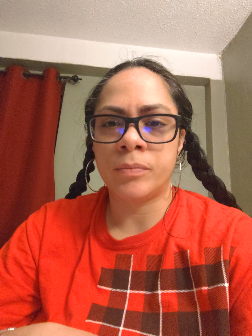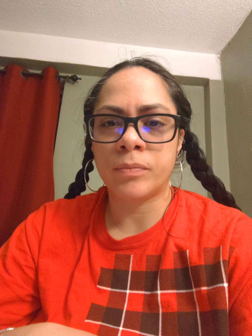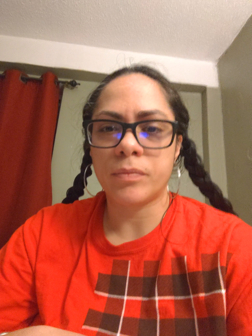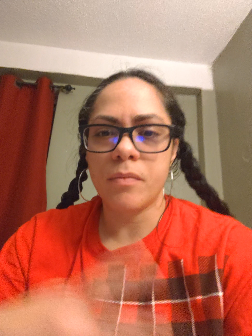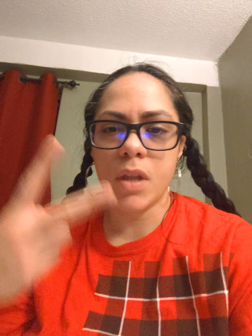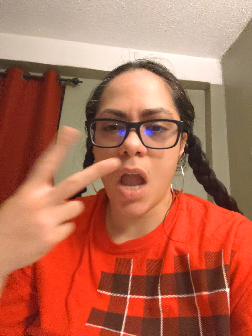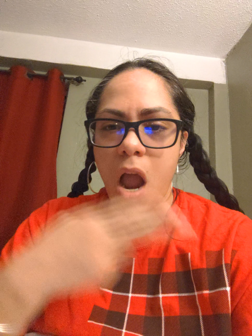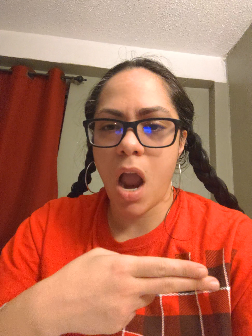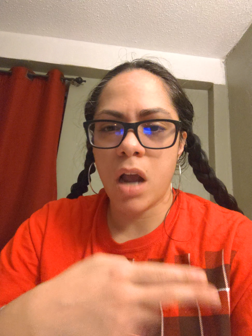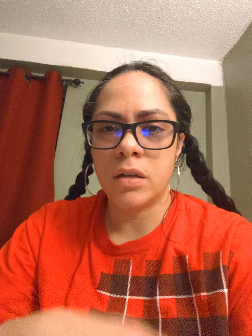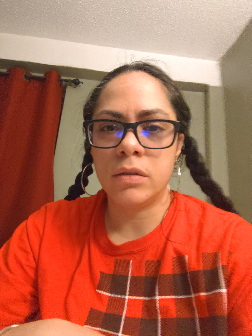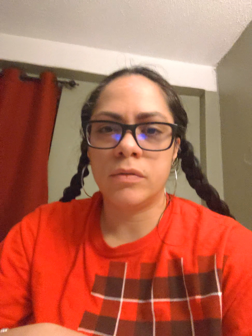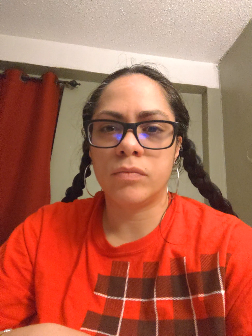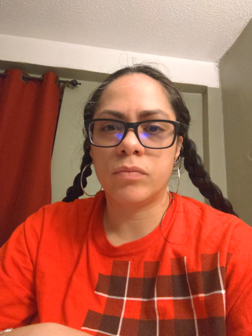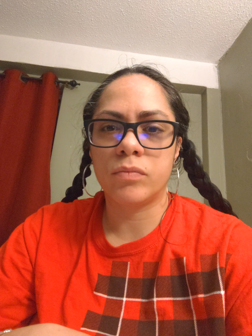cut